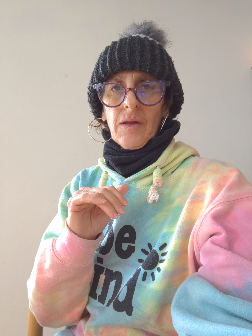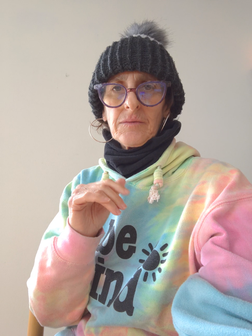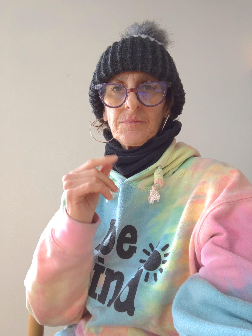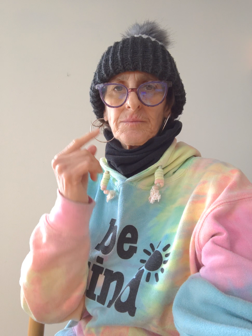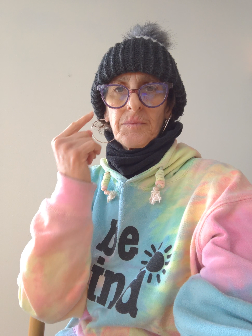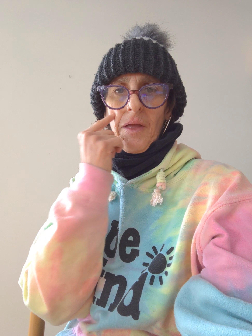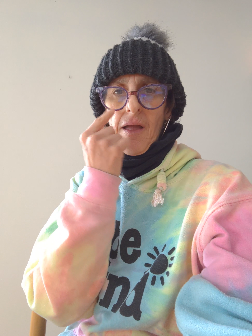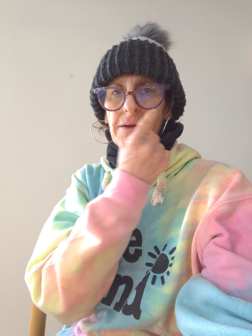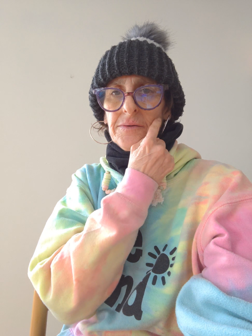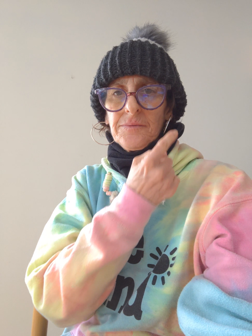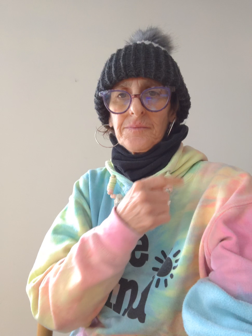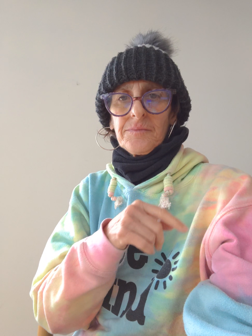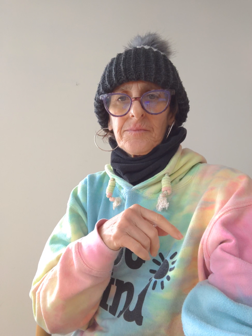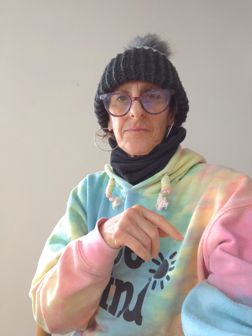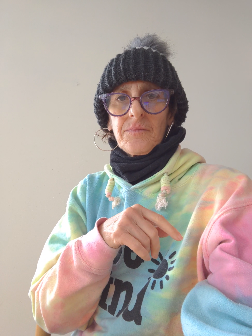eye